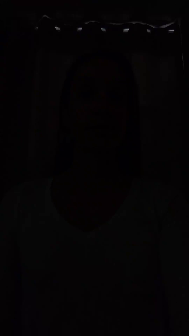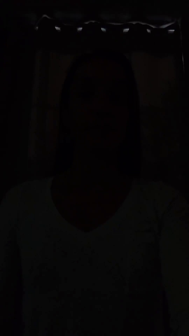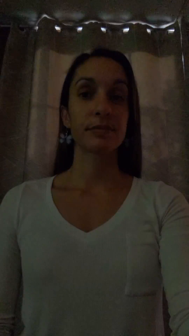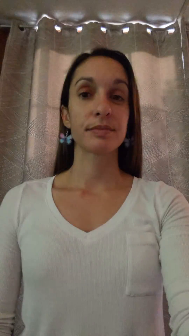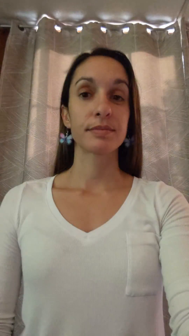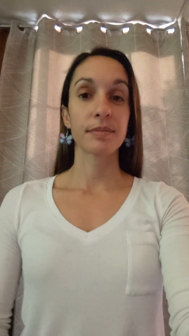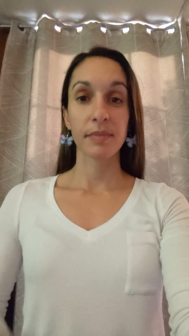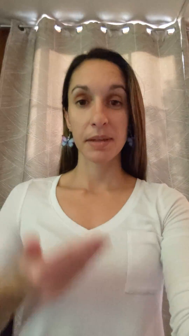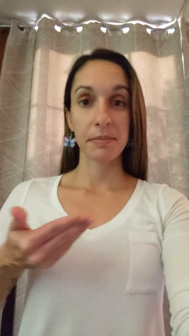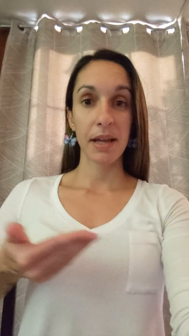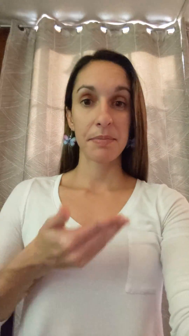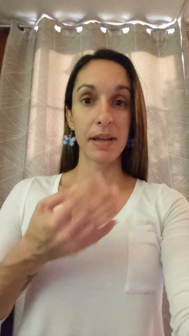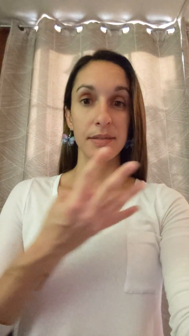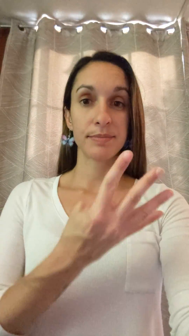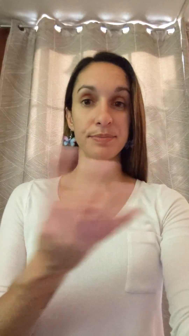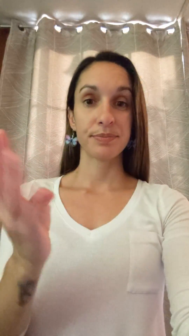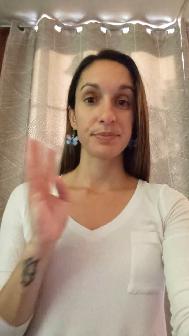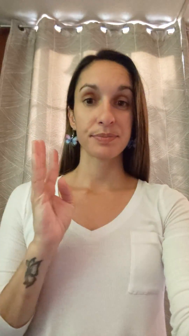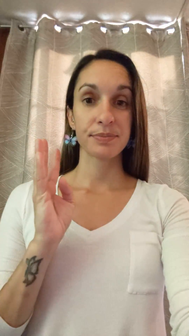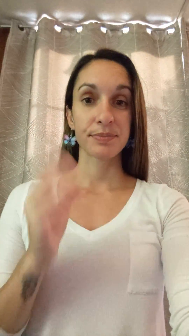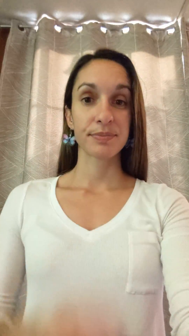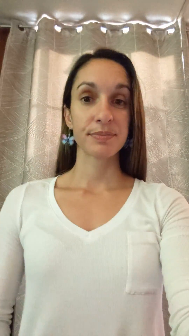crib